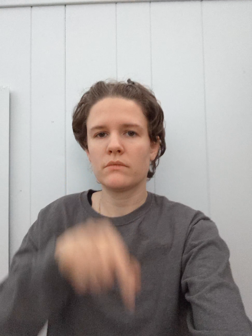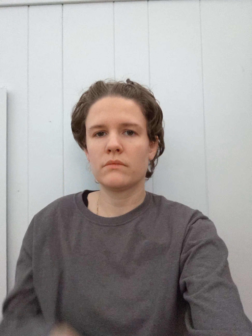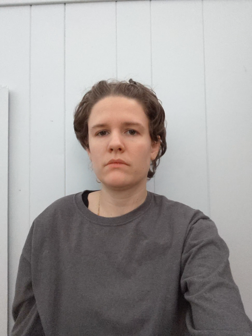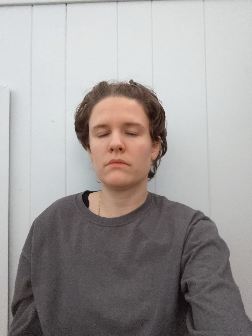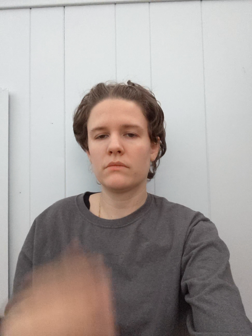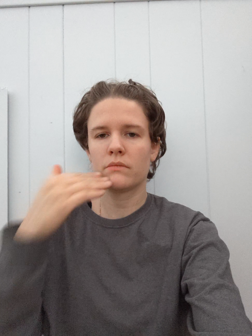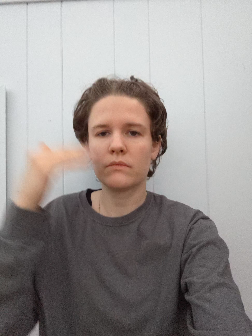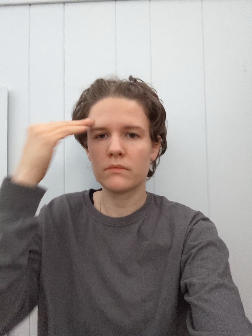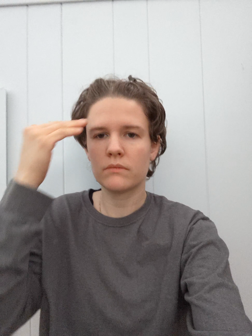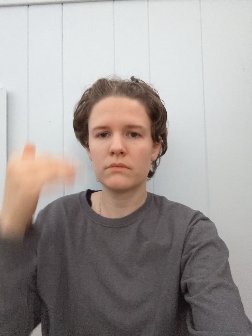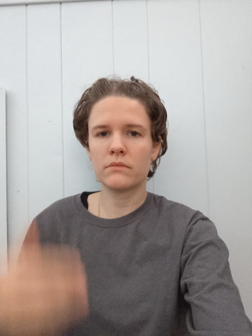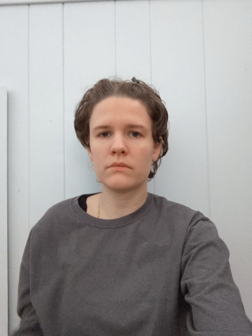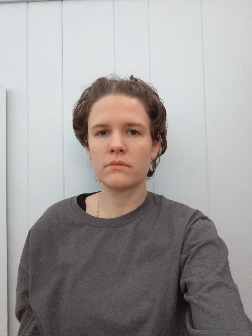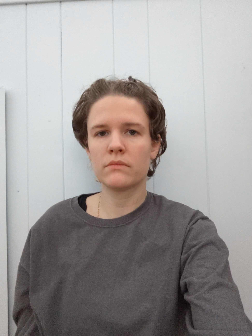head